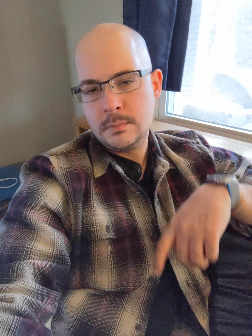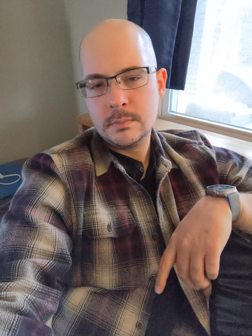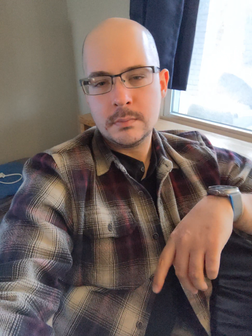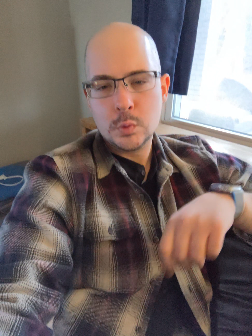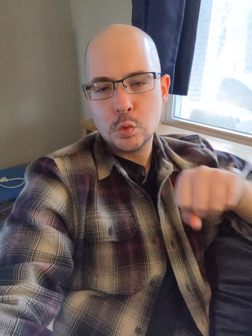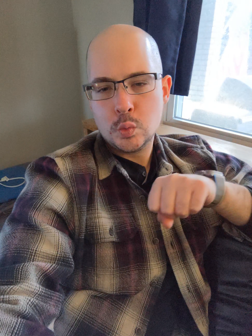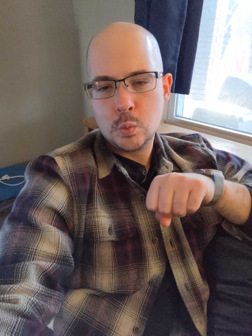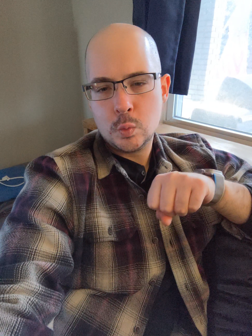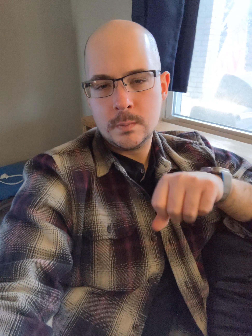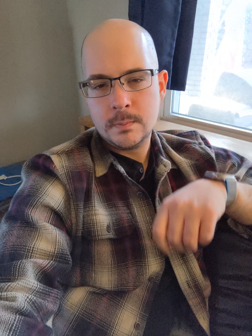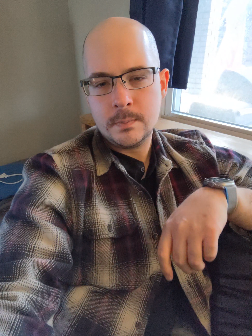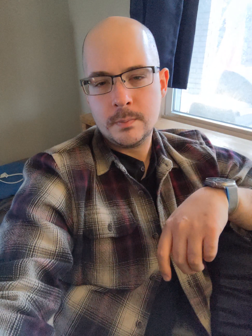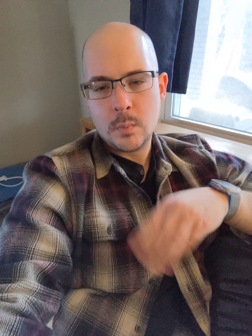shoe